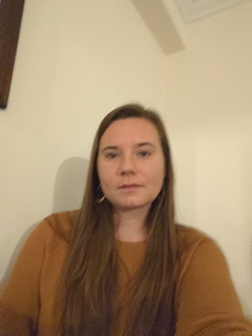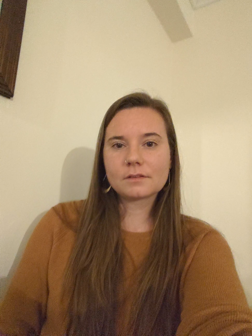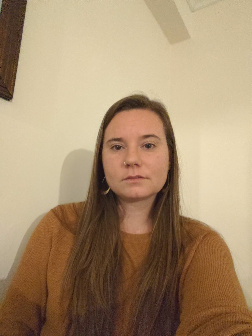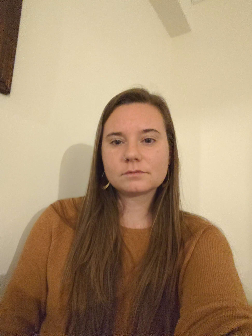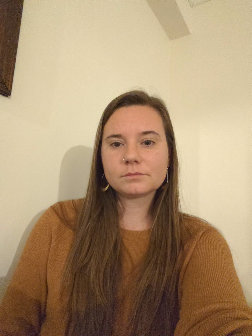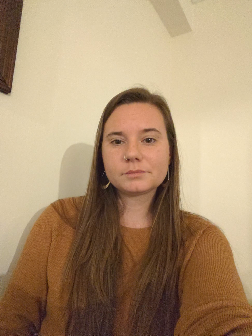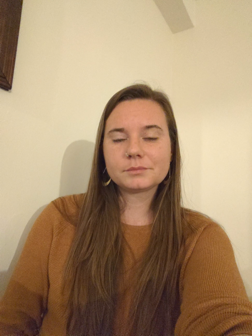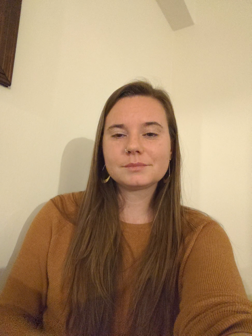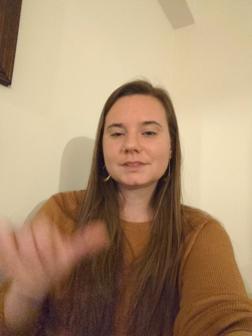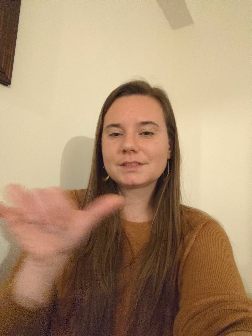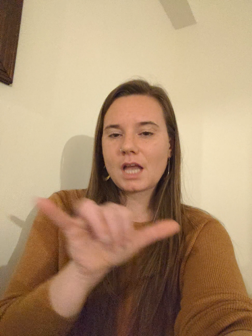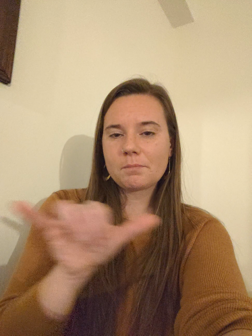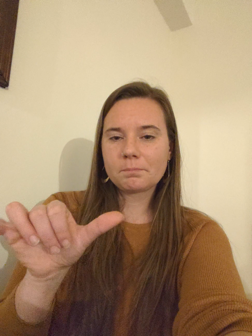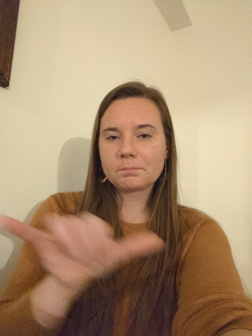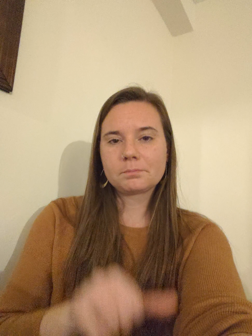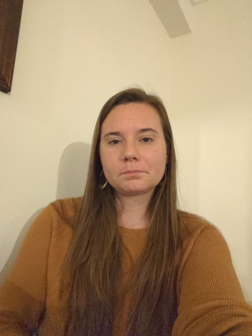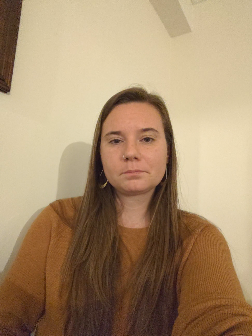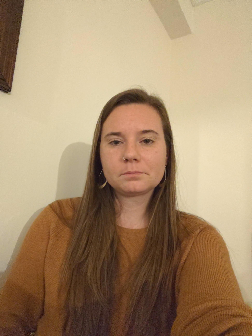same